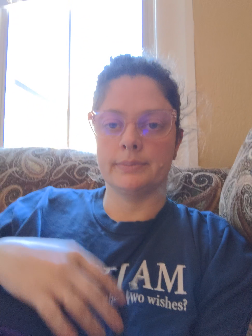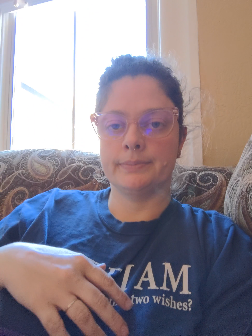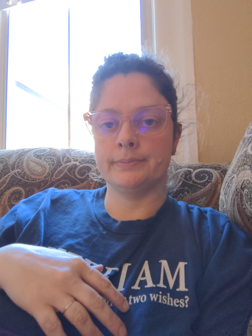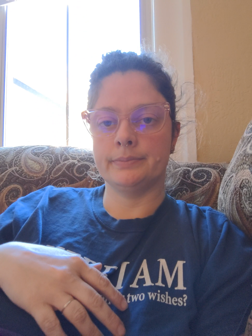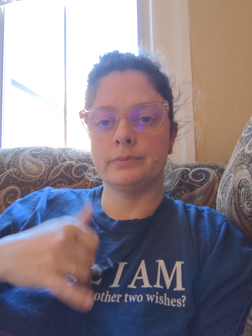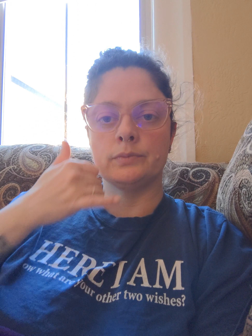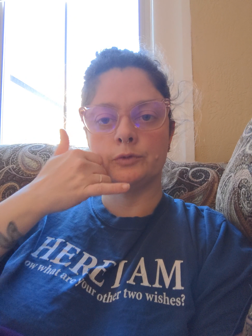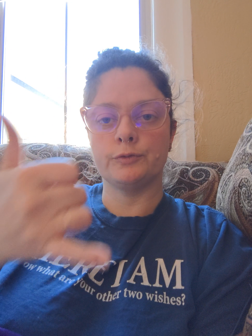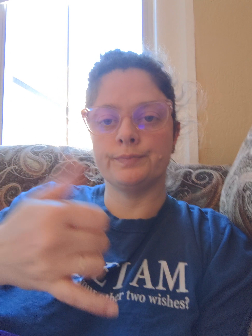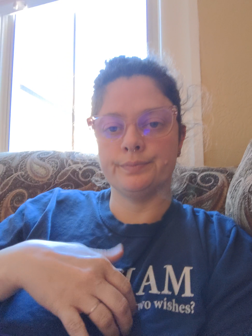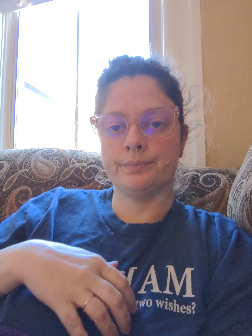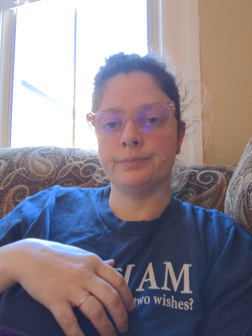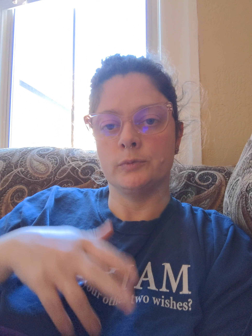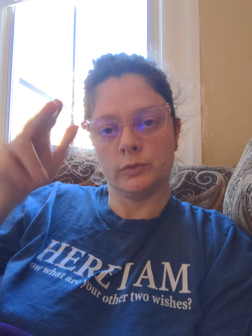call on the phone